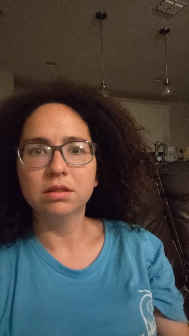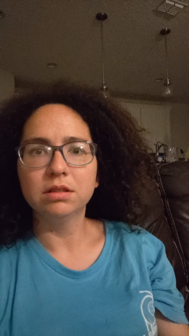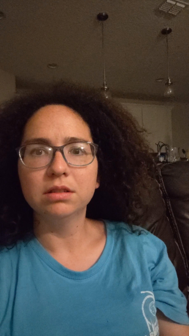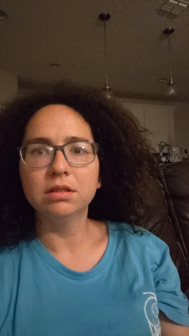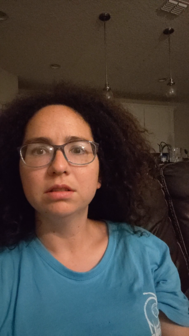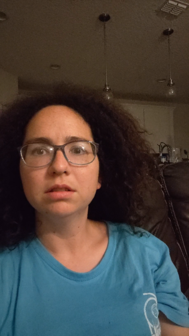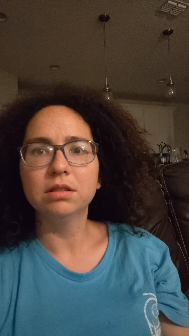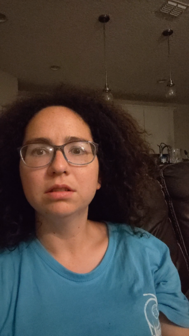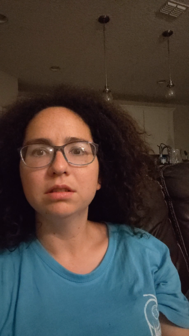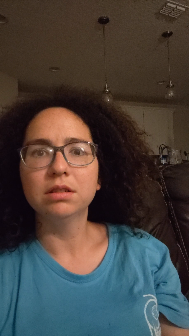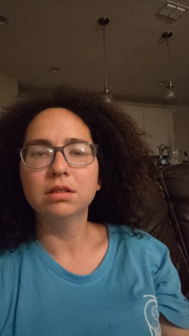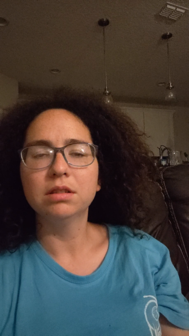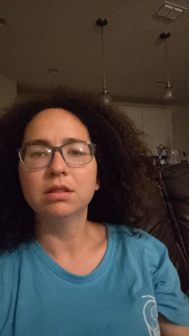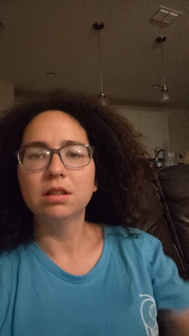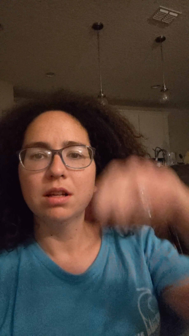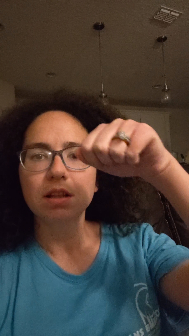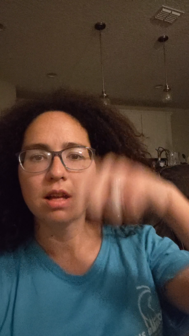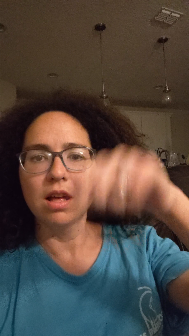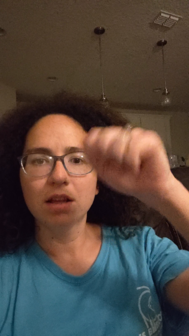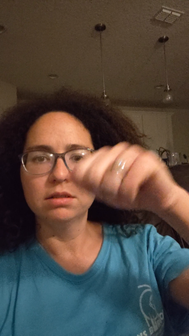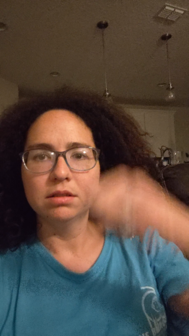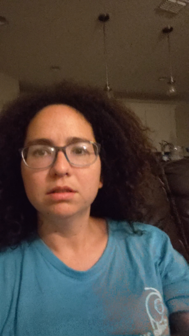rock